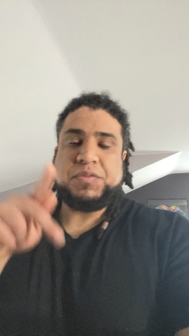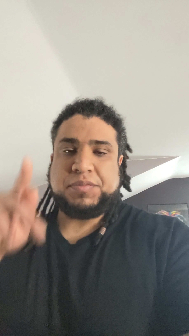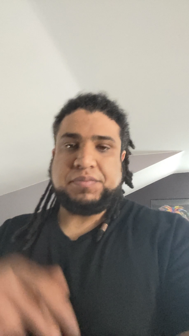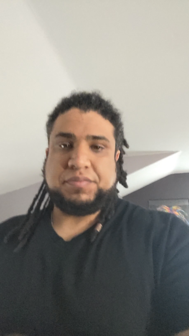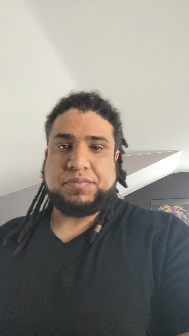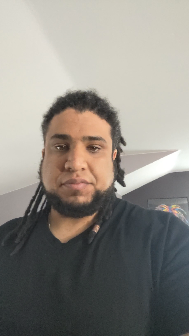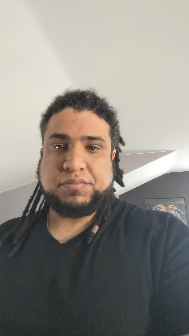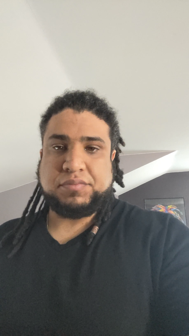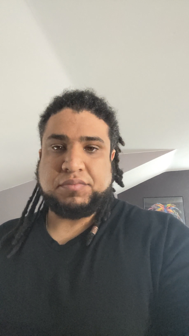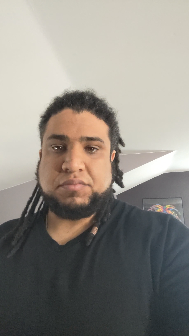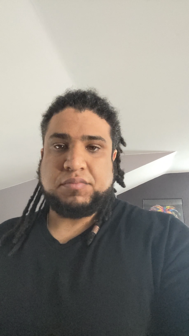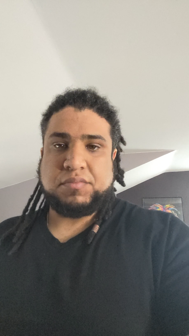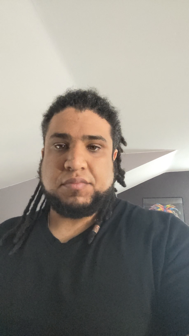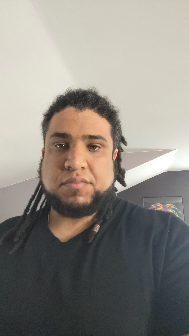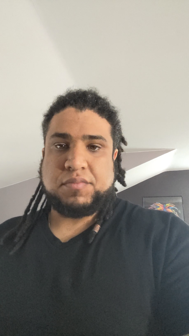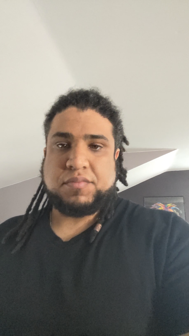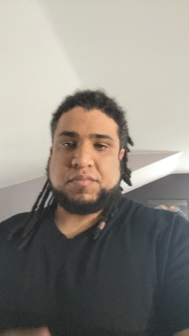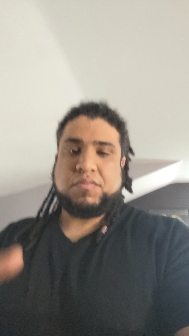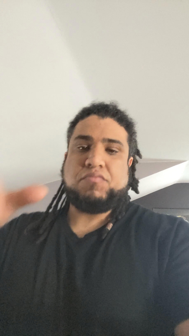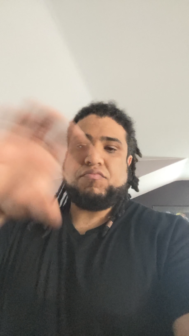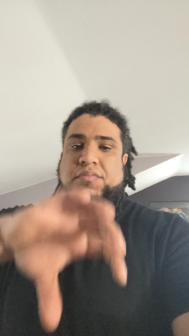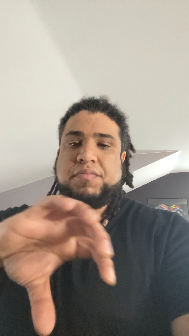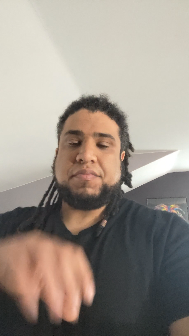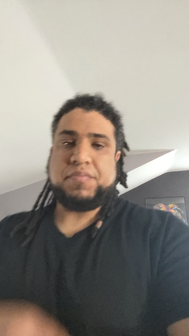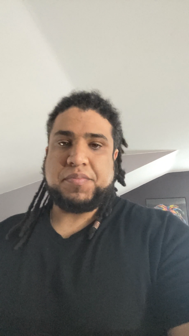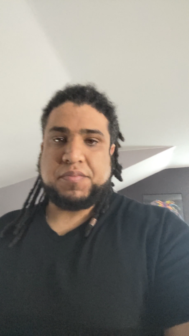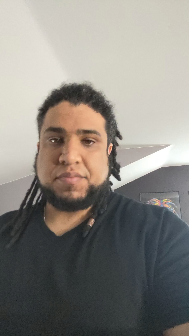dump